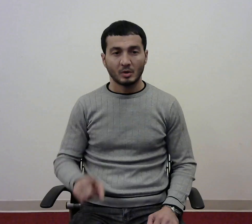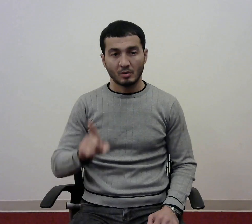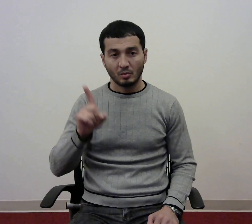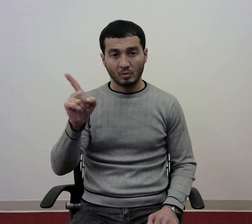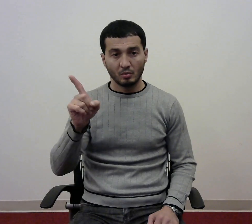O